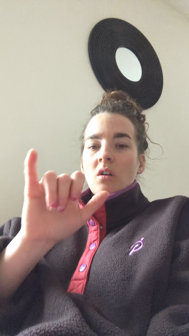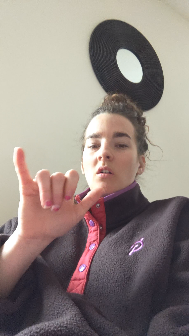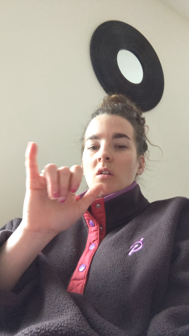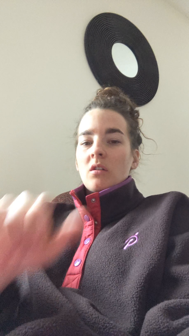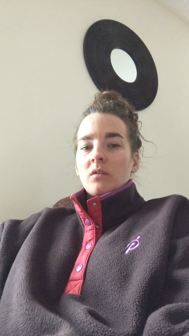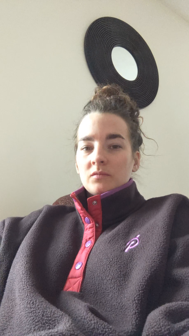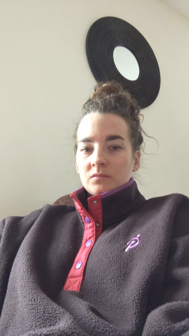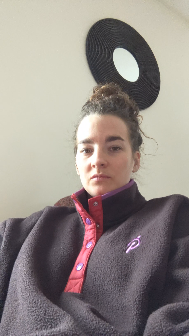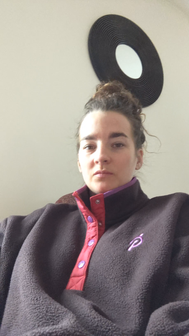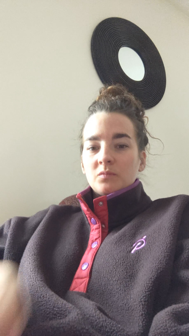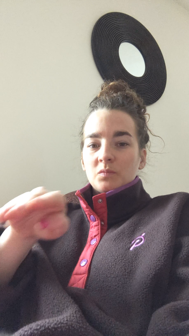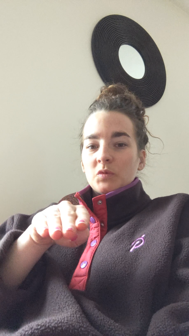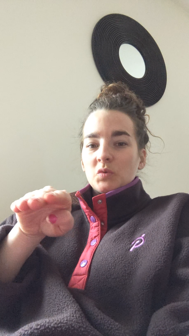boots